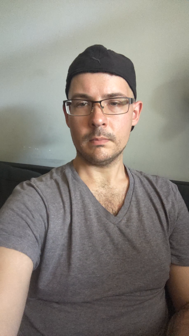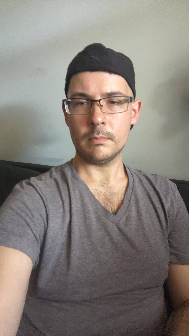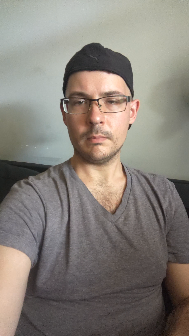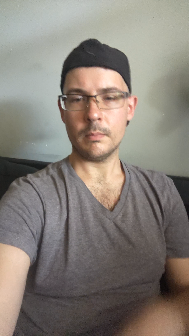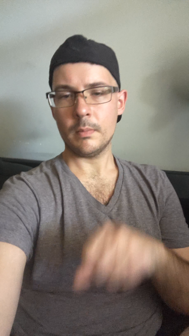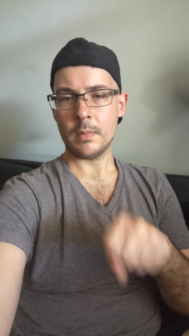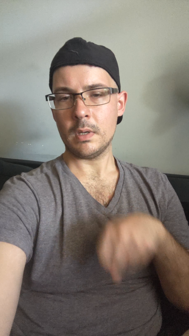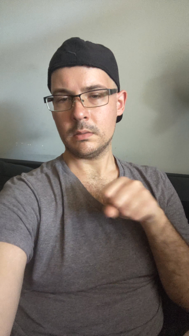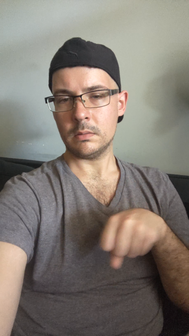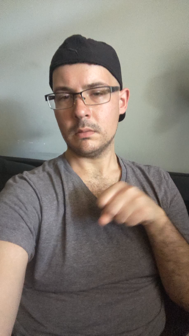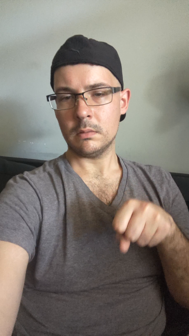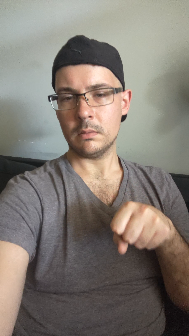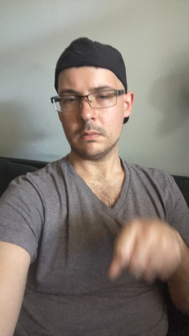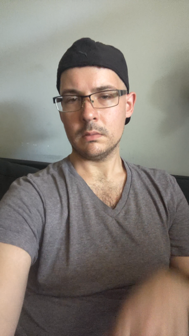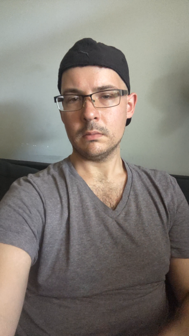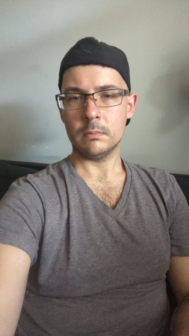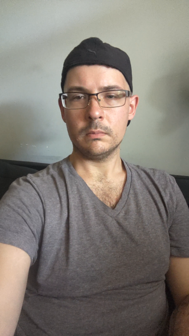bicycle